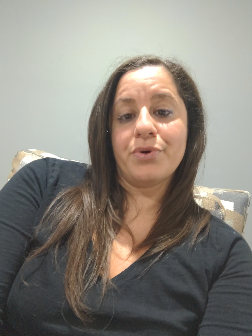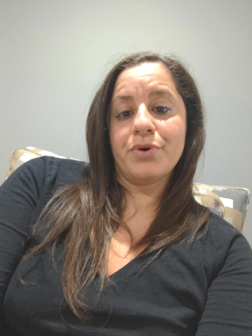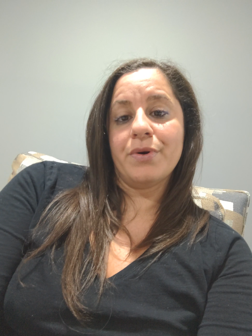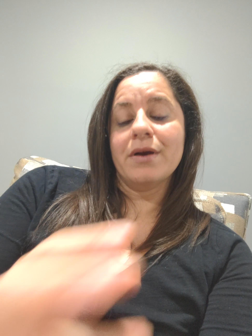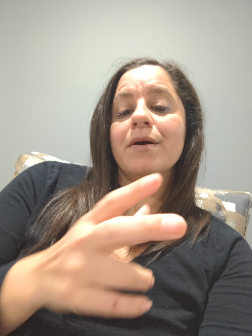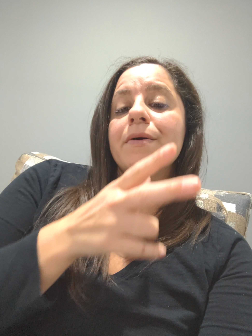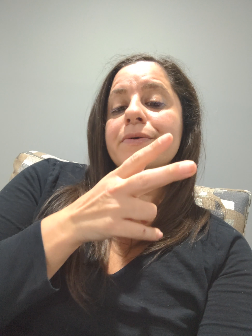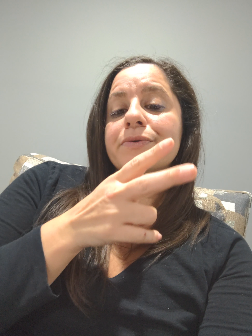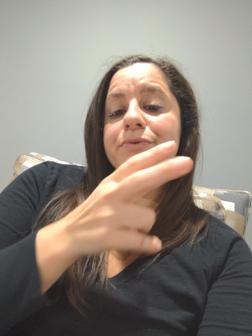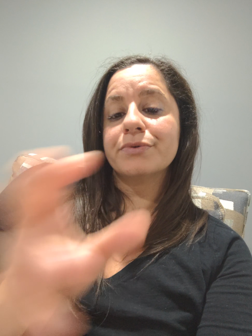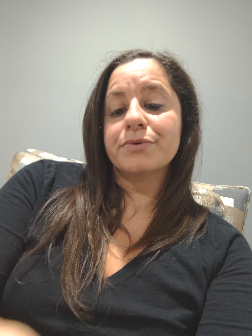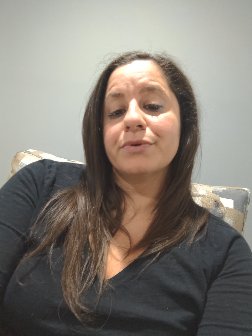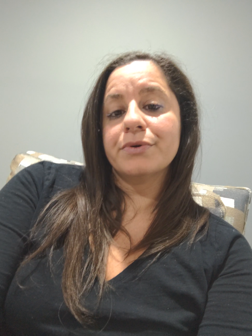hen